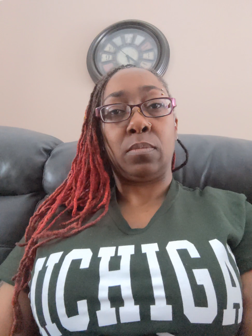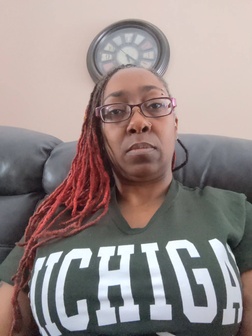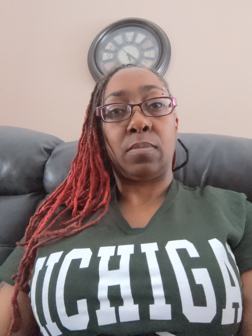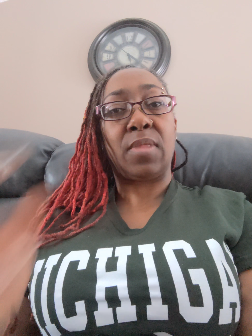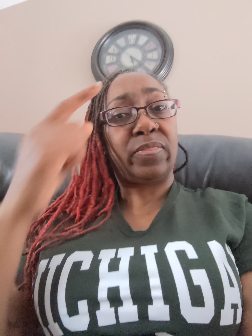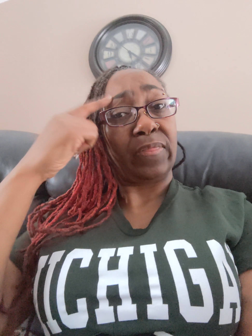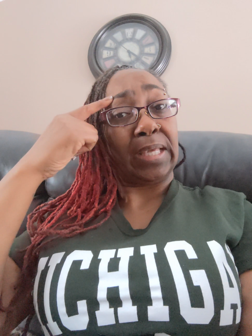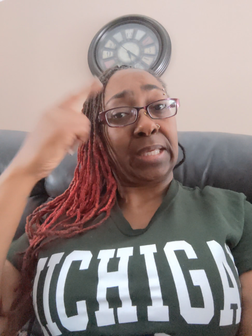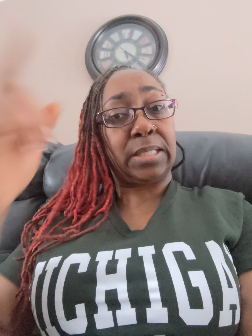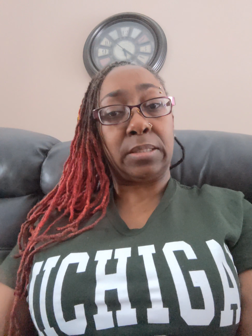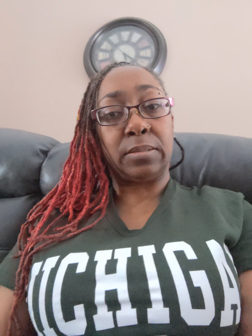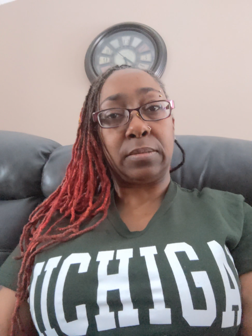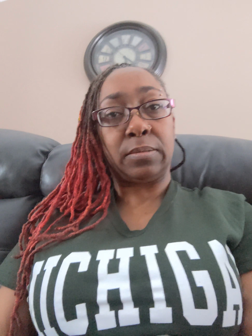think